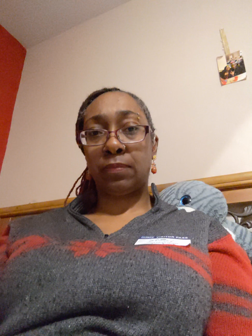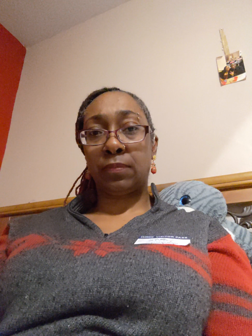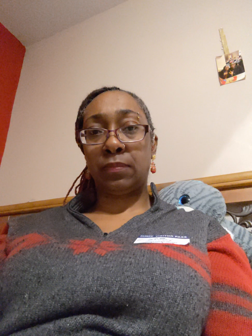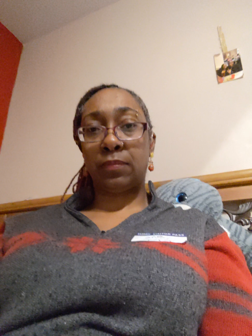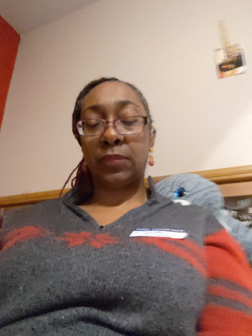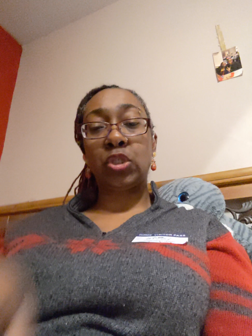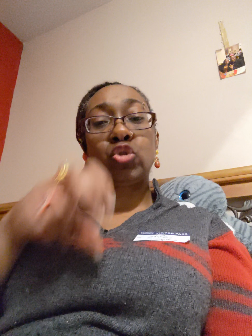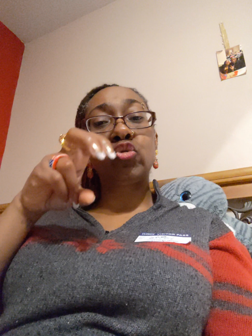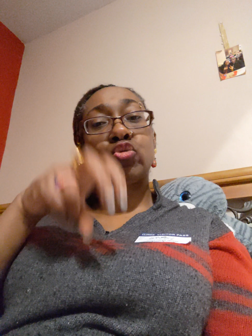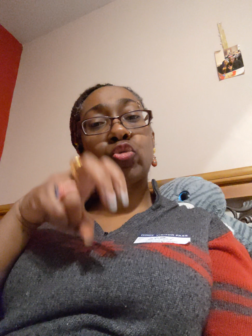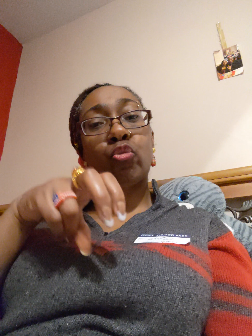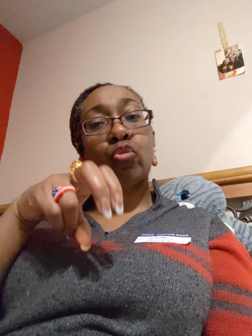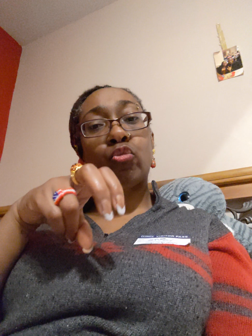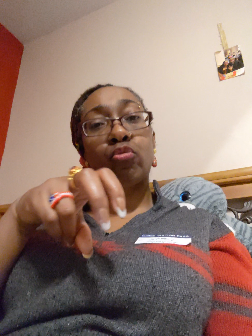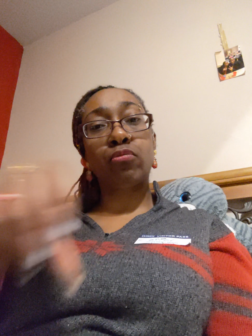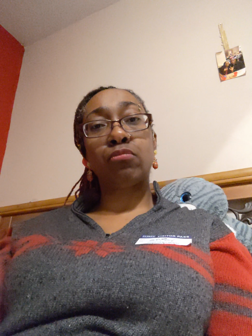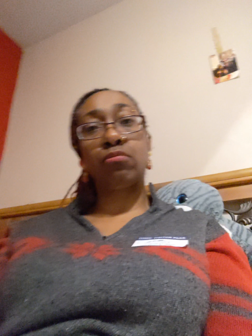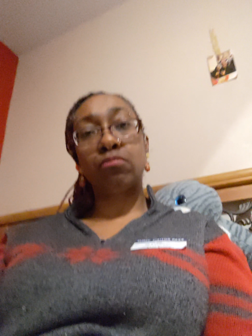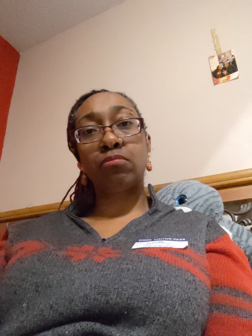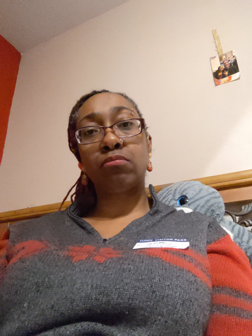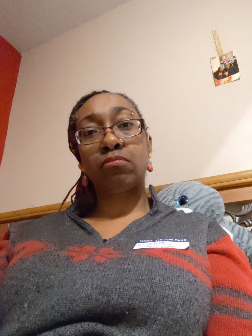chair